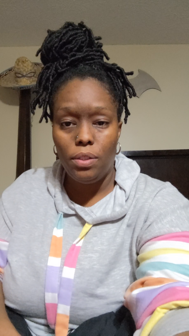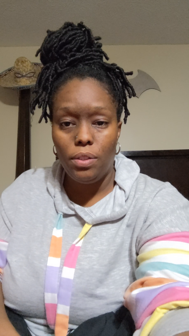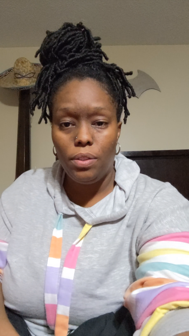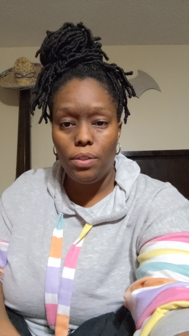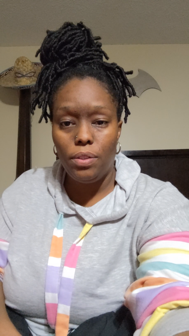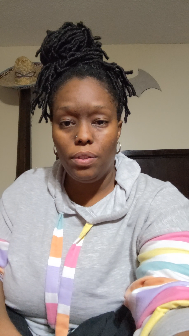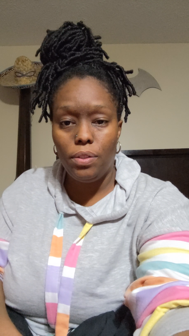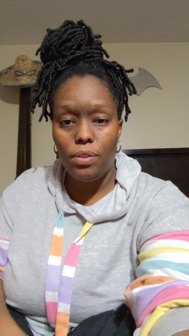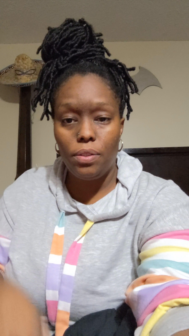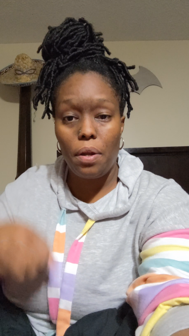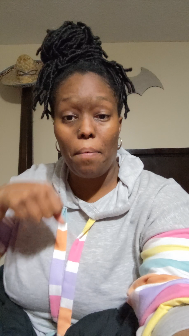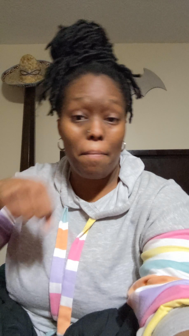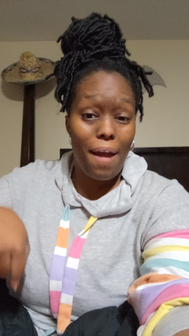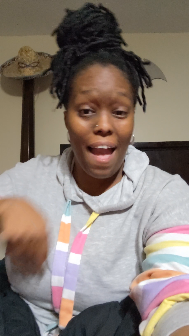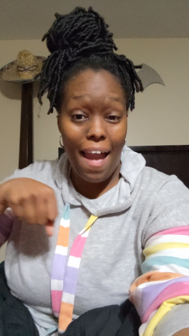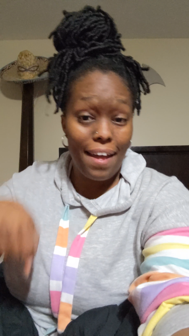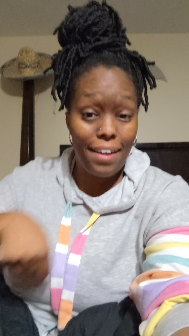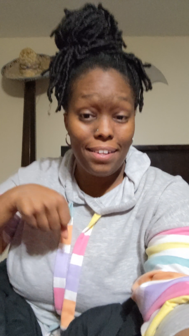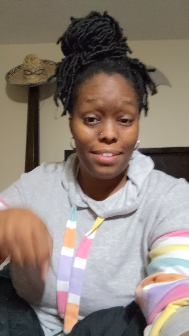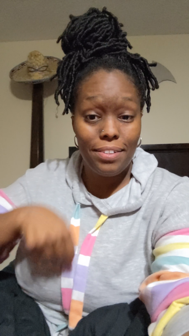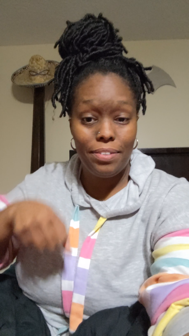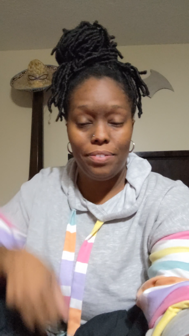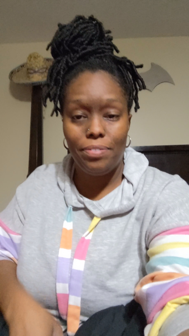bicycle